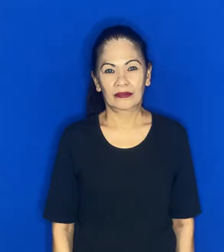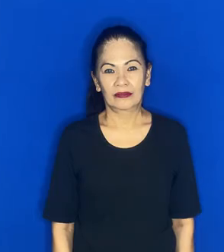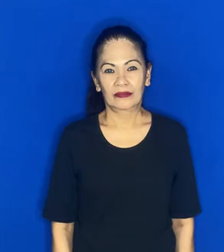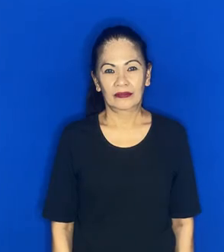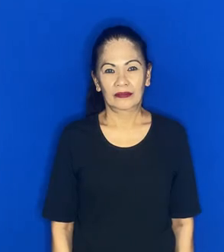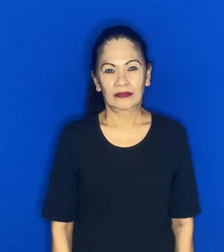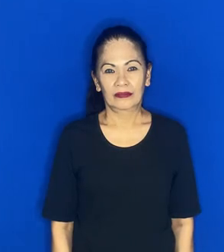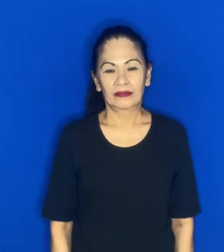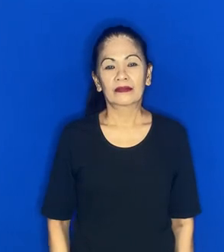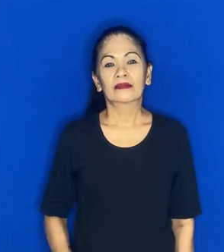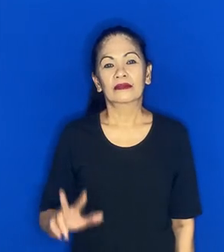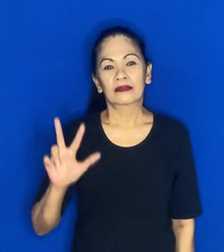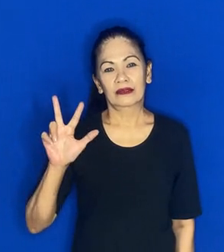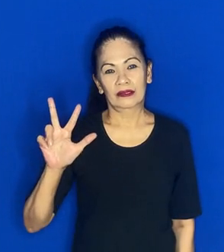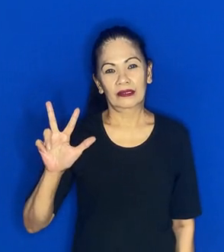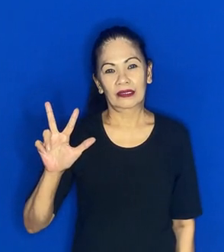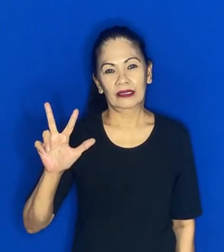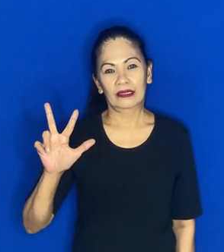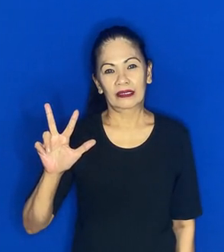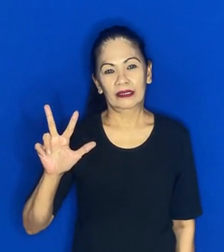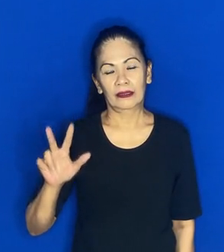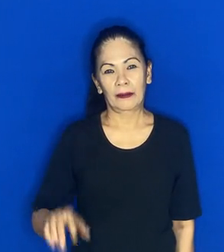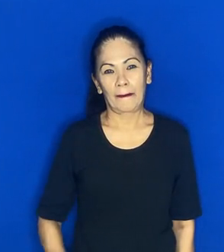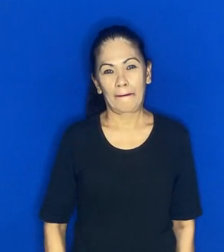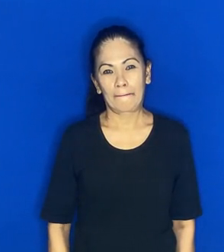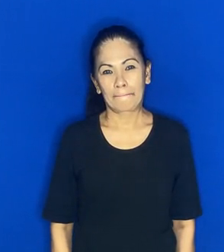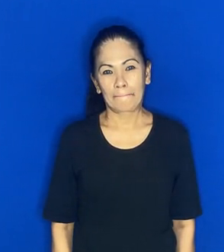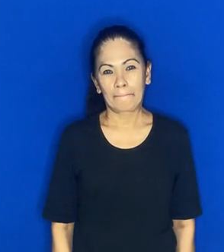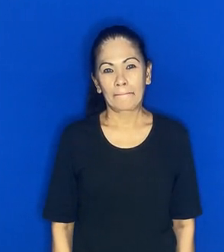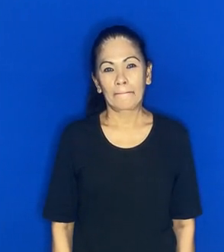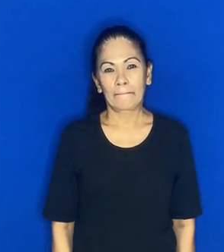three